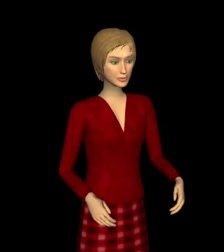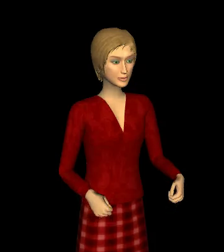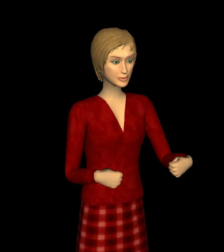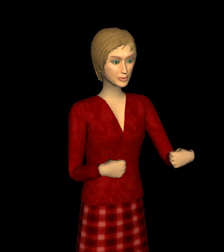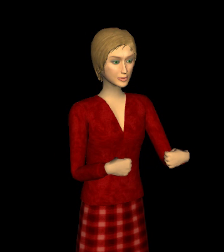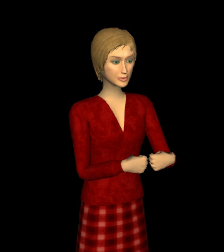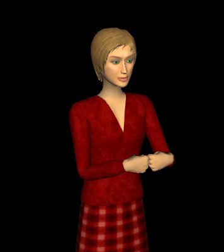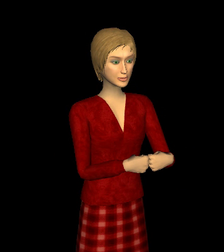حادث